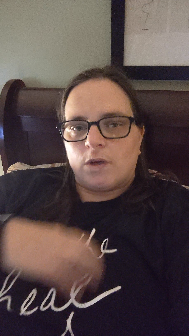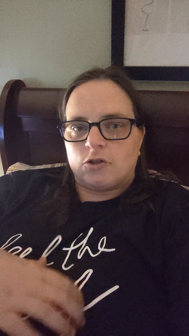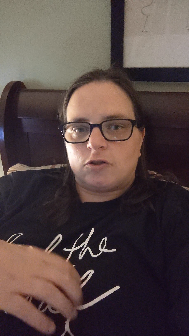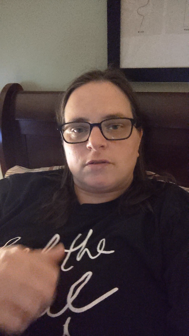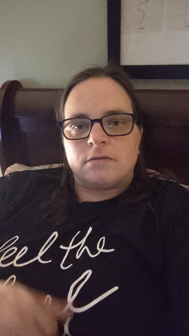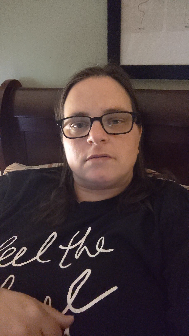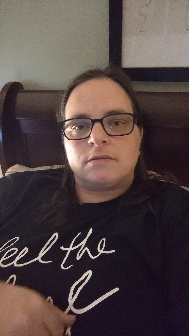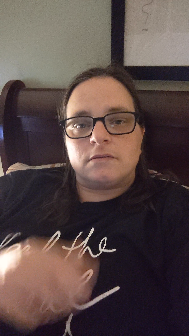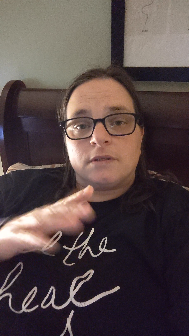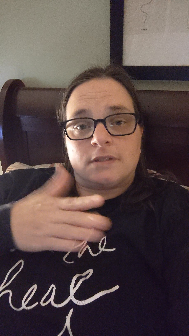share